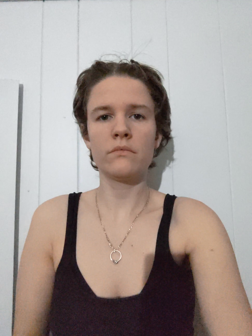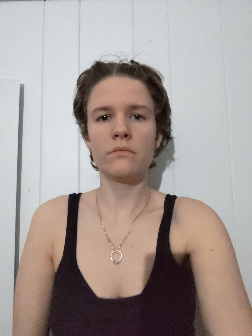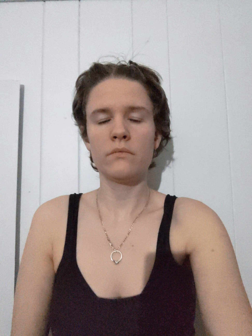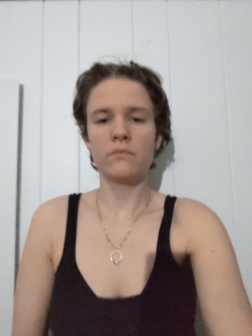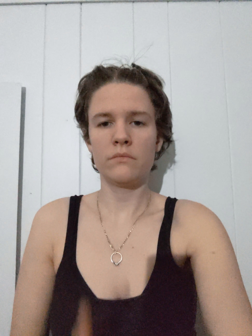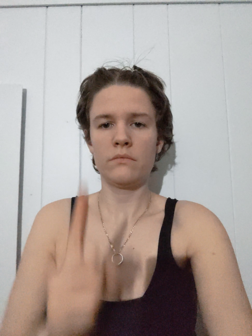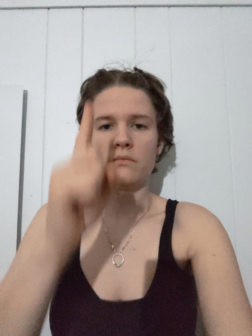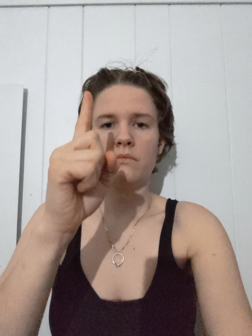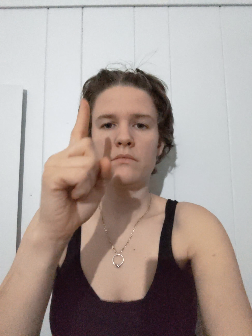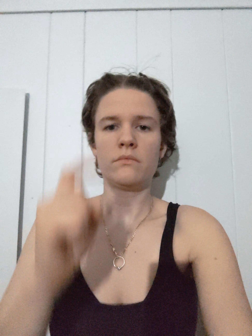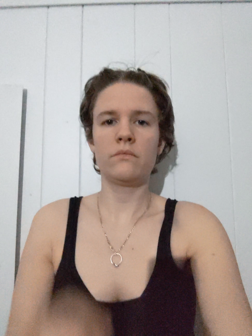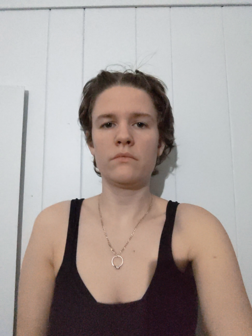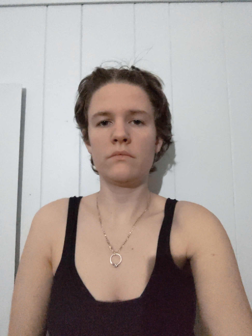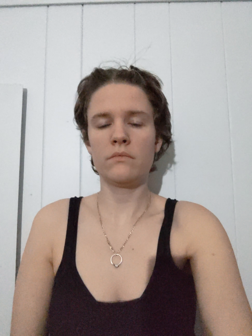up